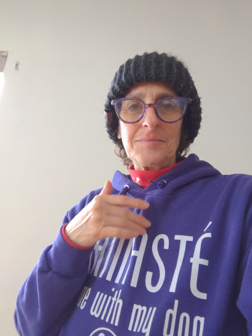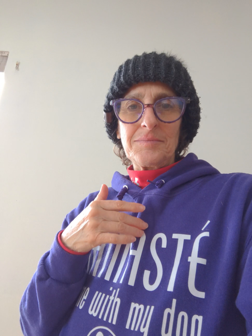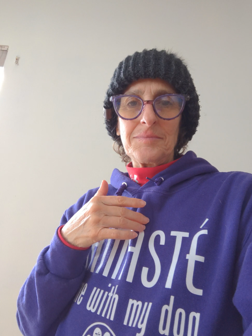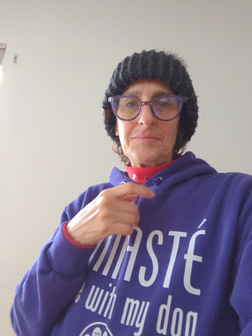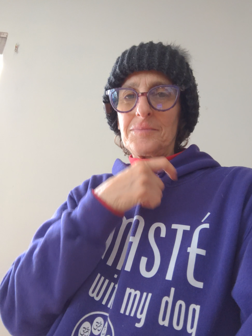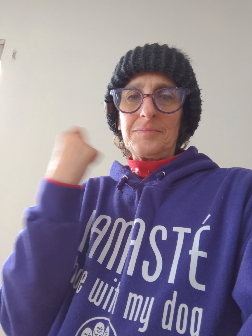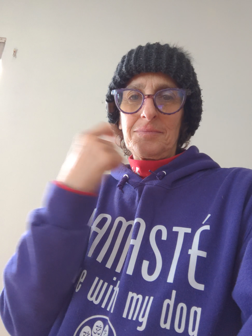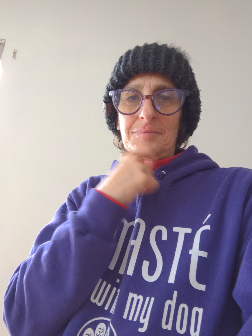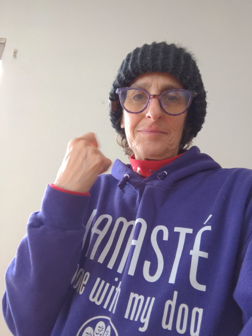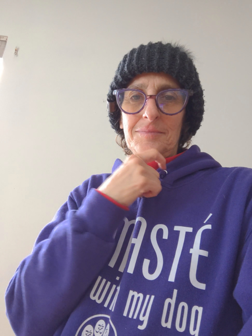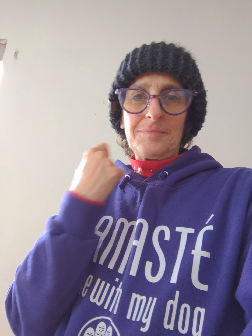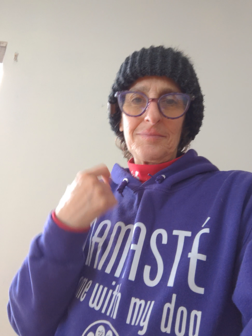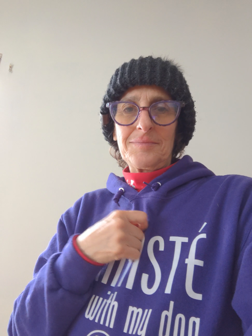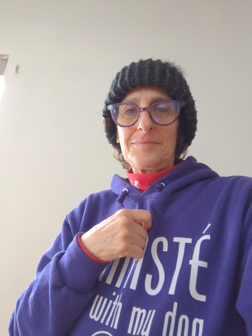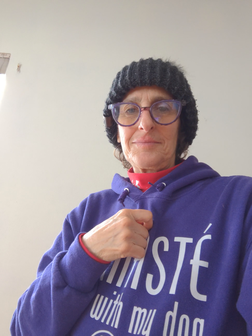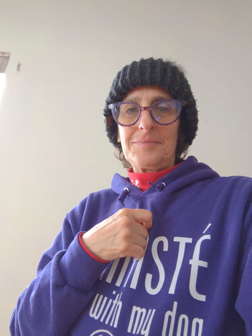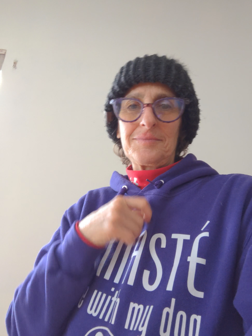dryer